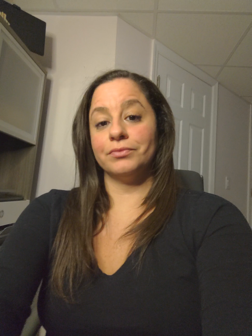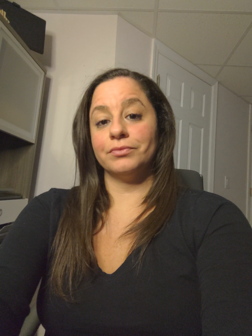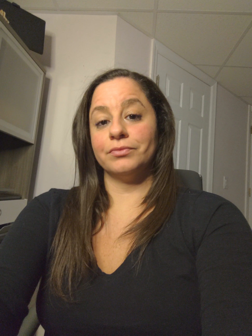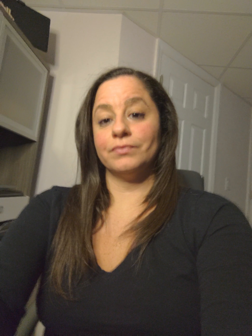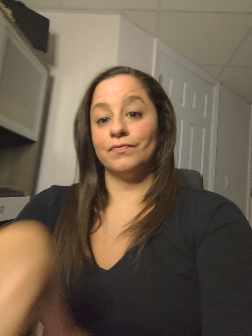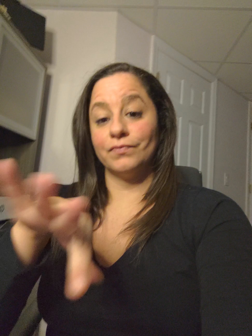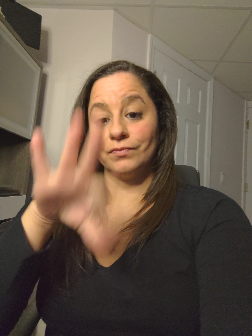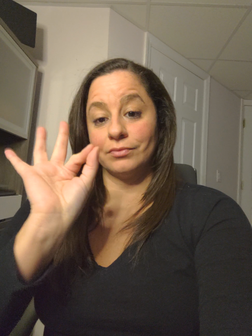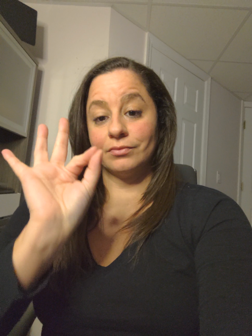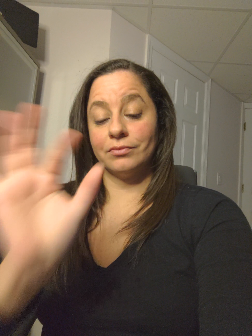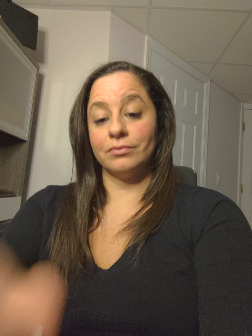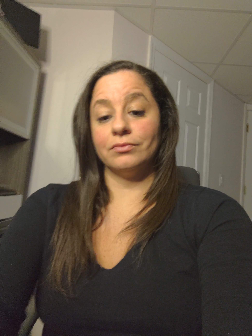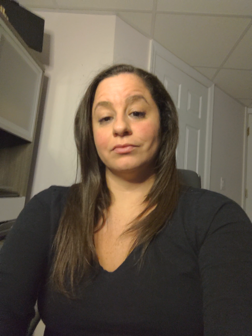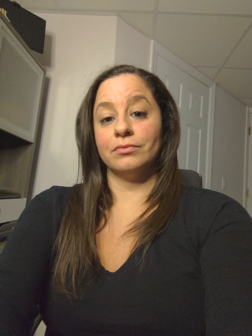find